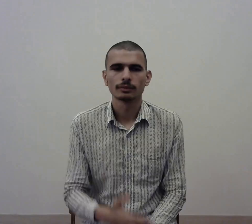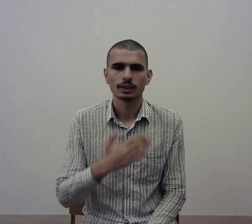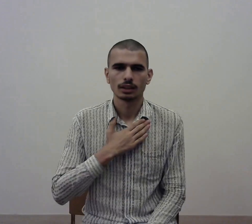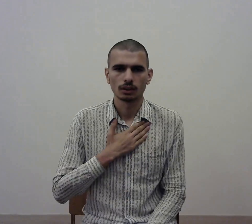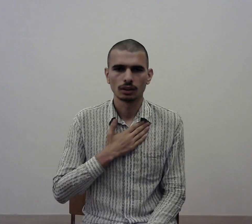mən